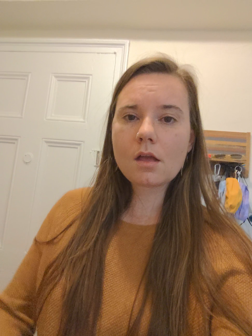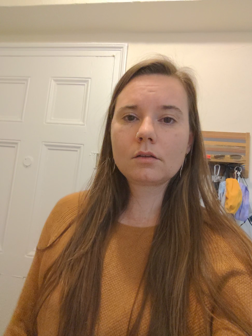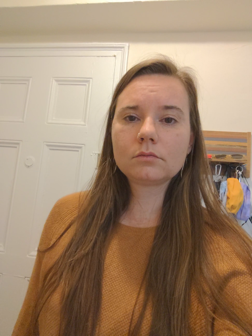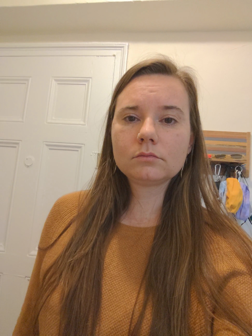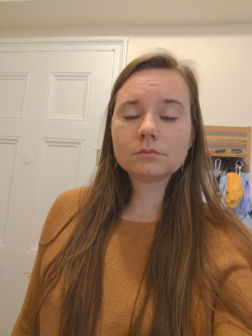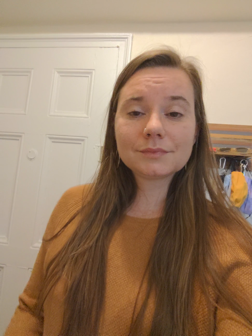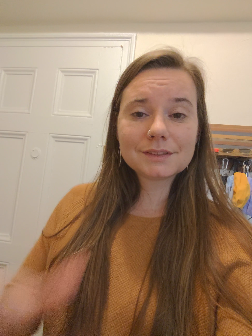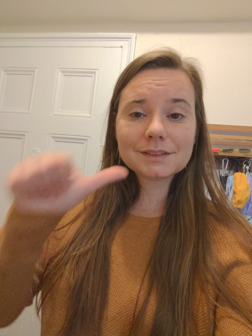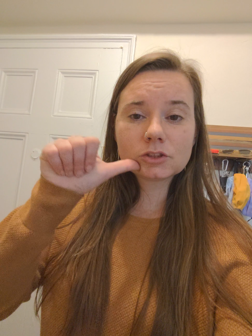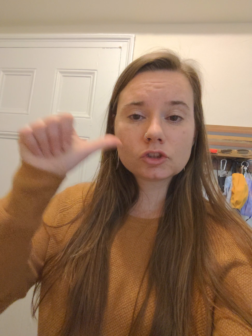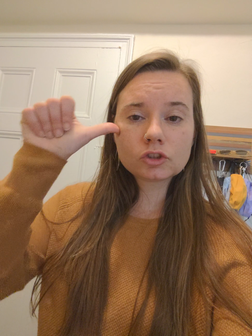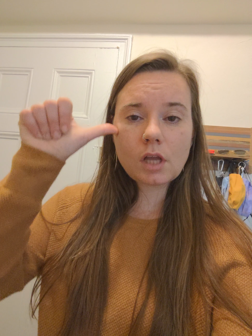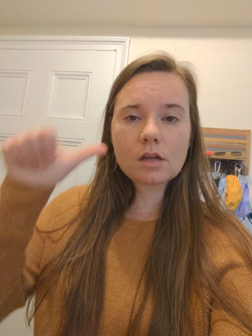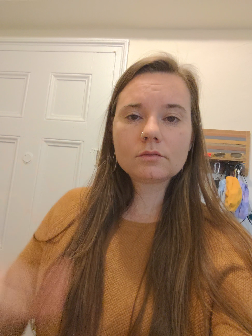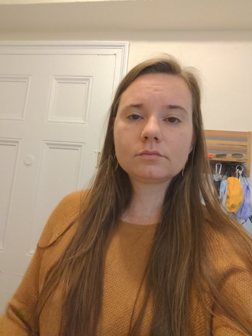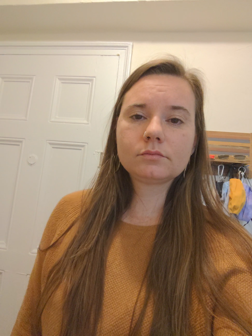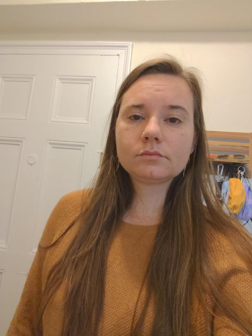yesterday